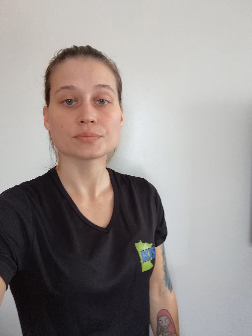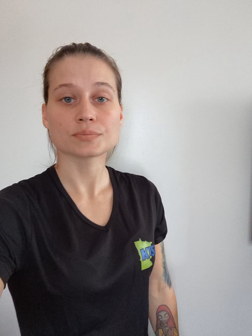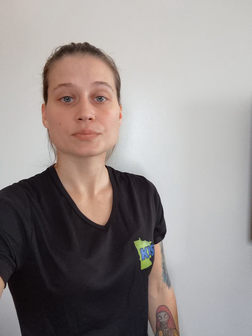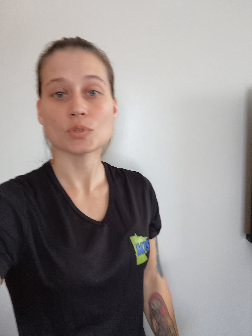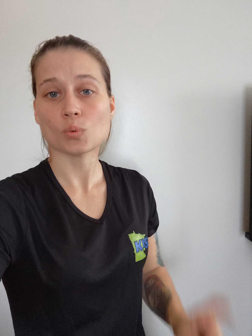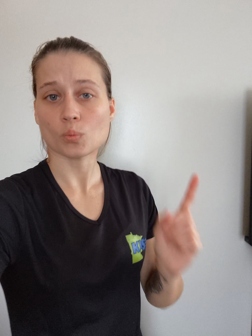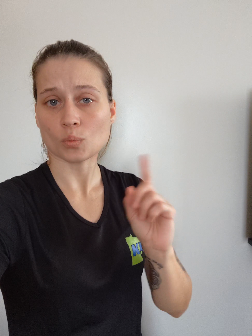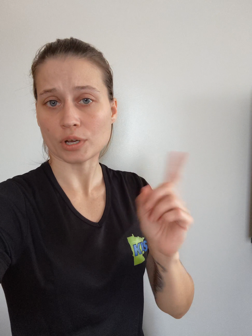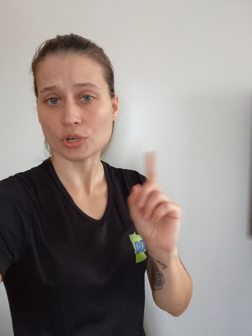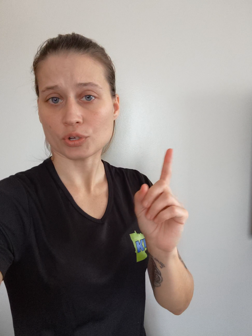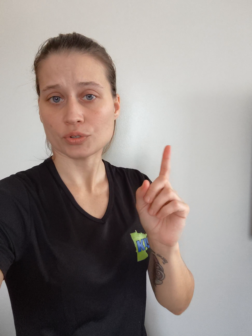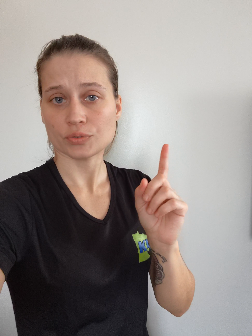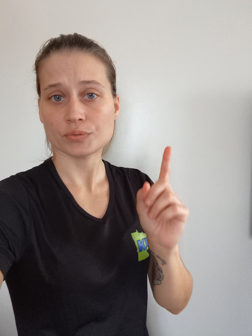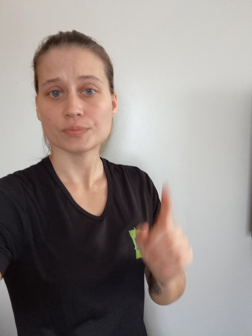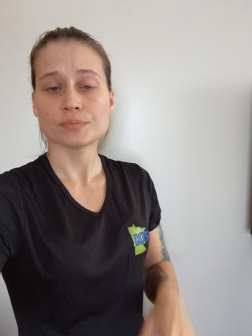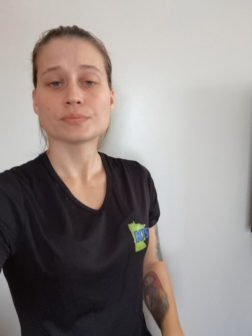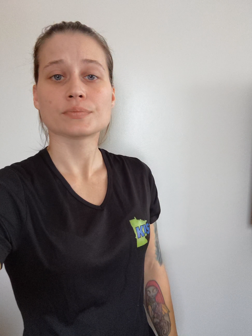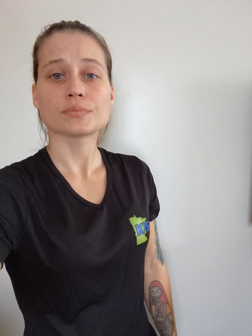where